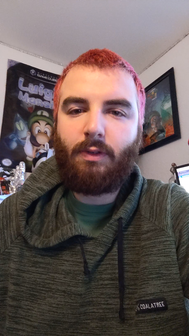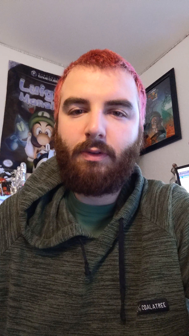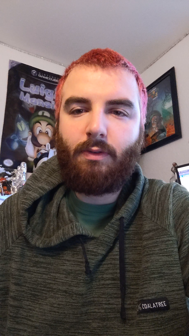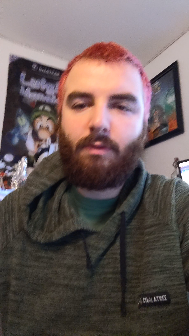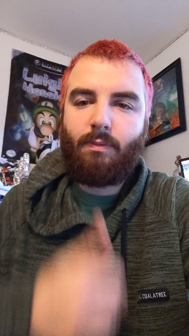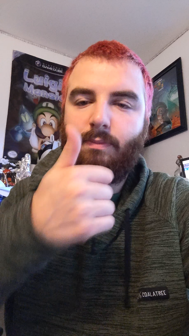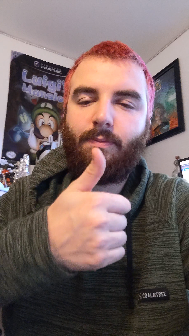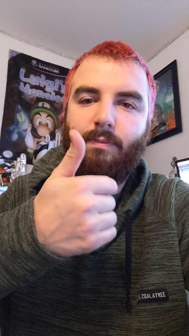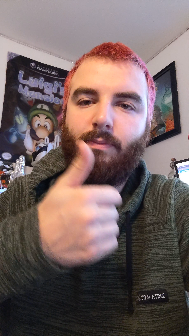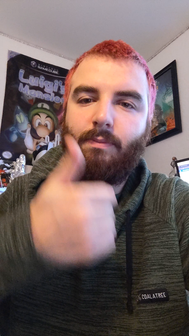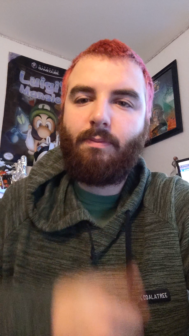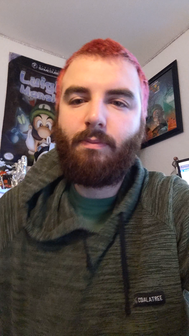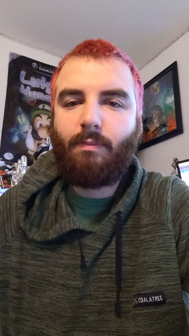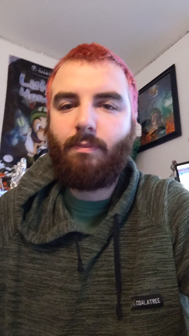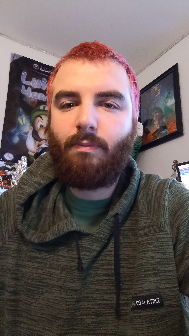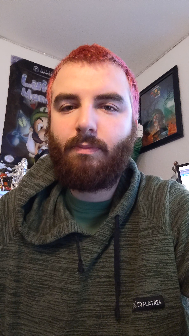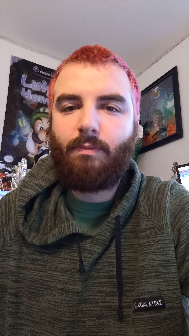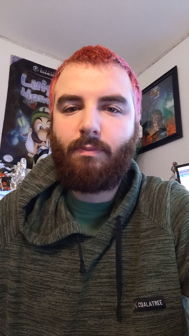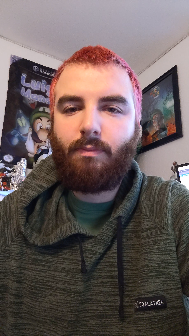help